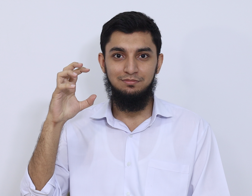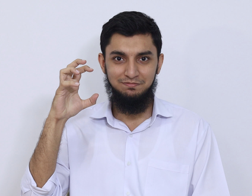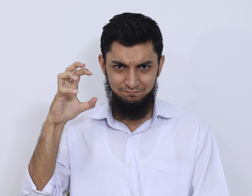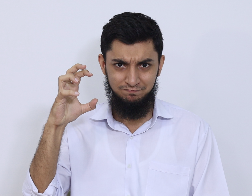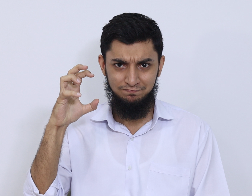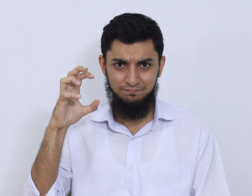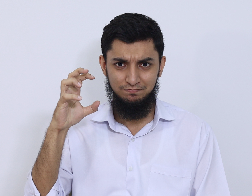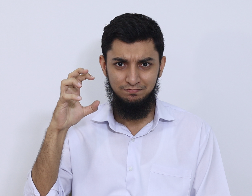stiff